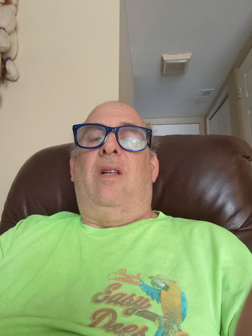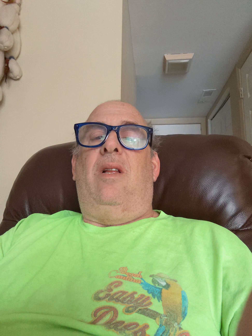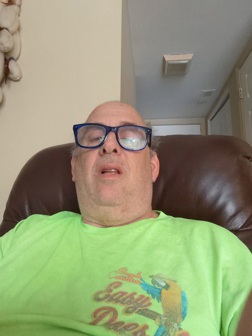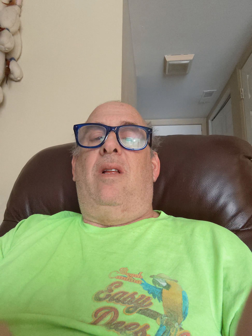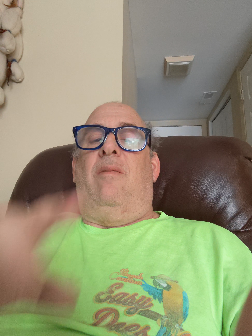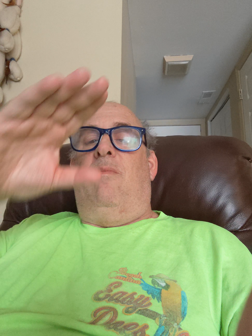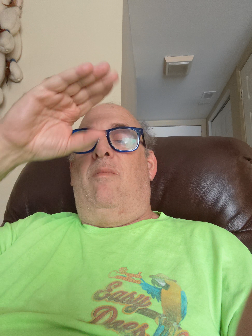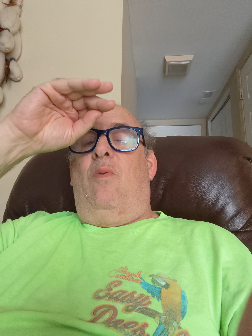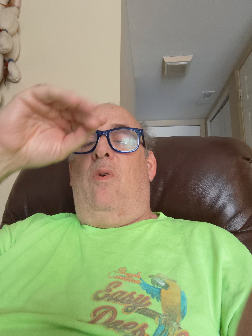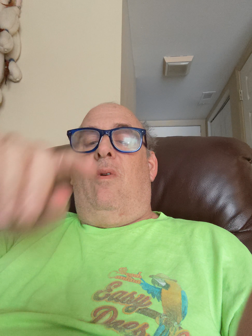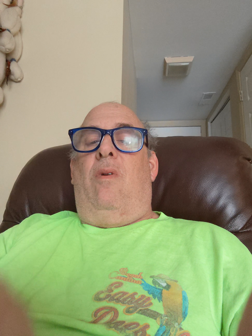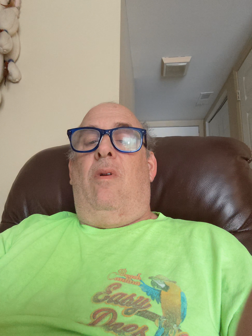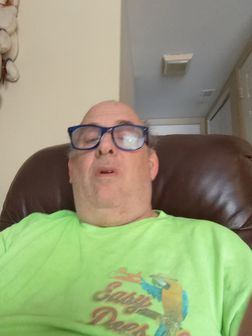boy